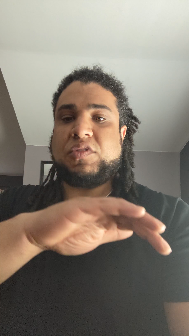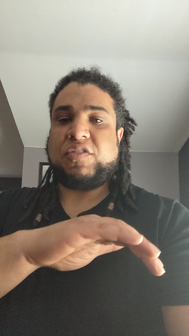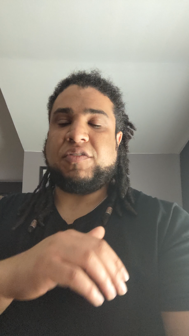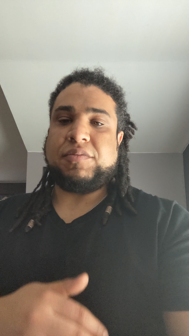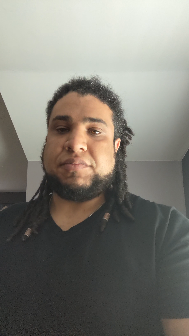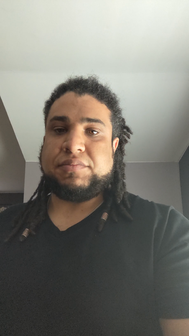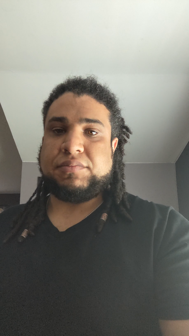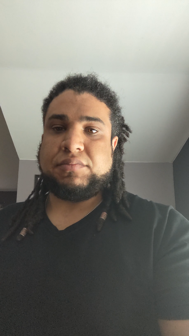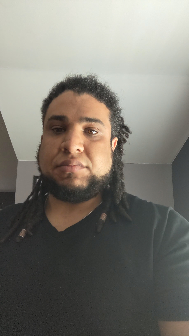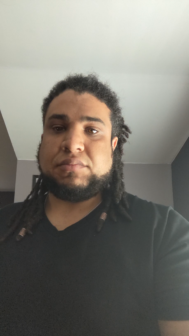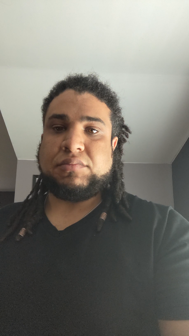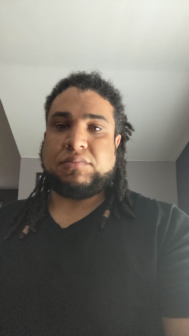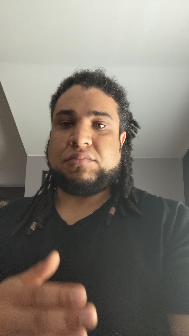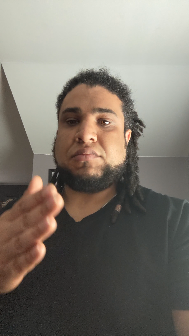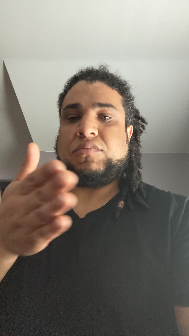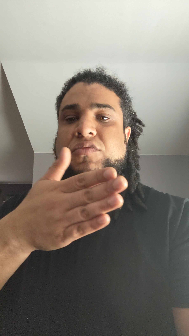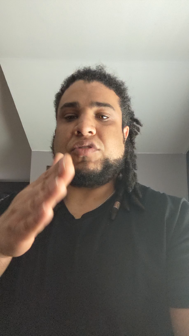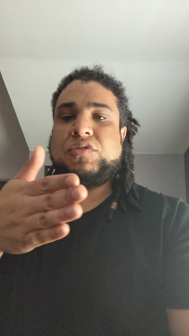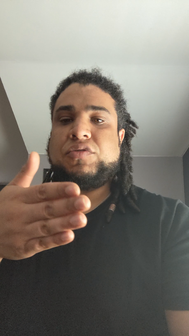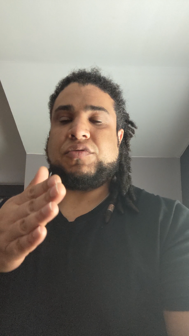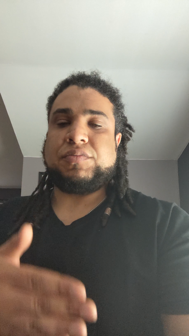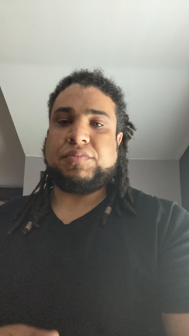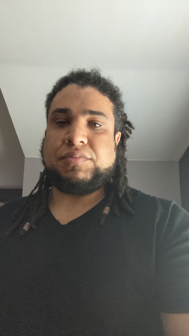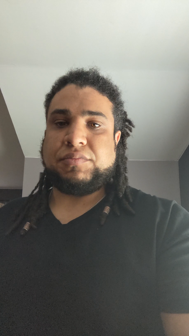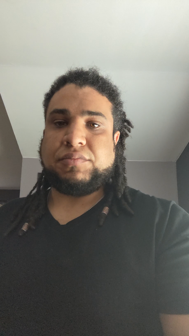share